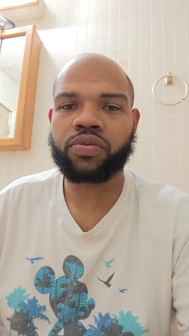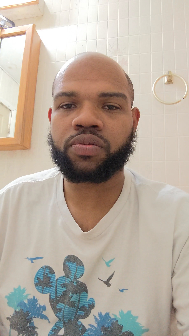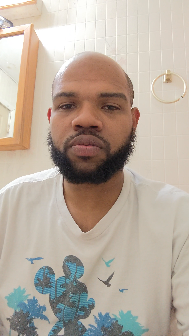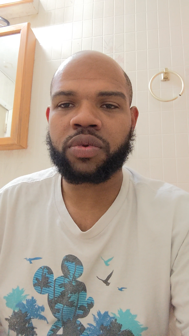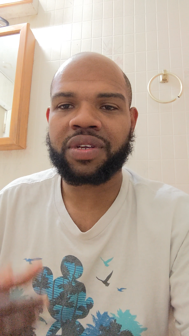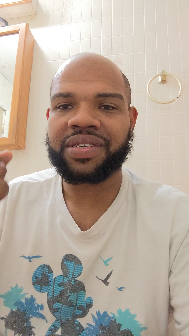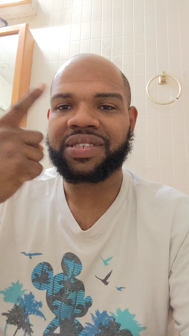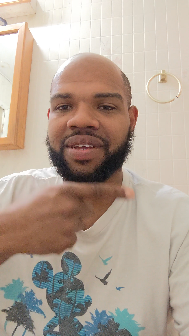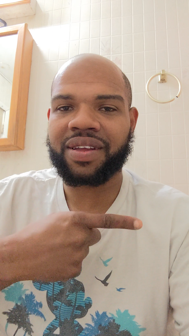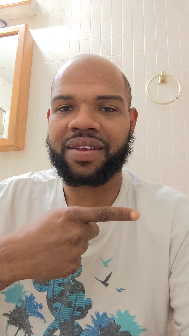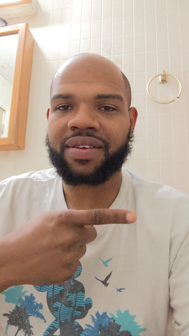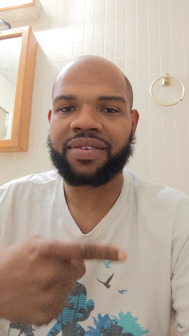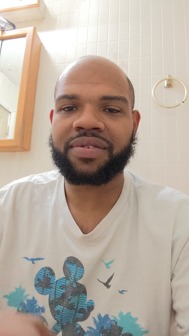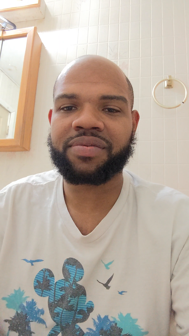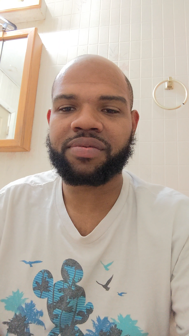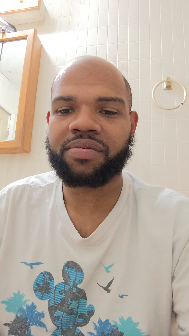day